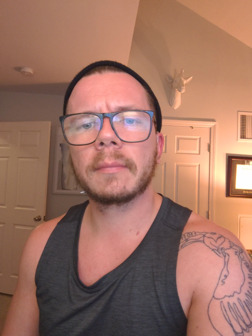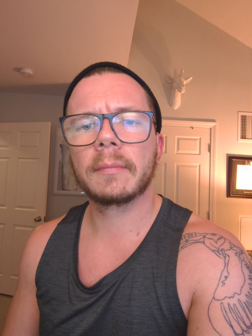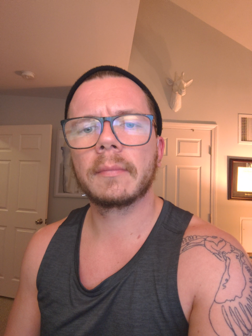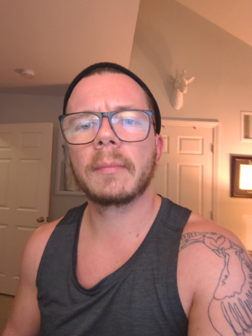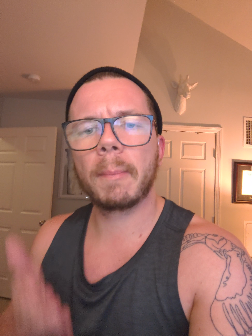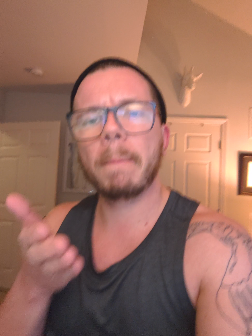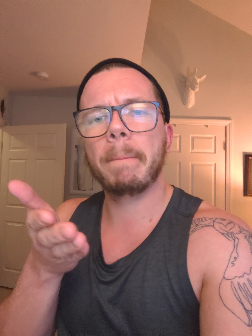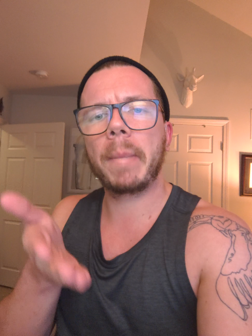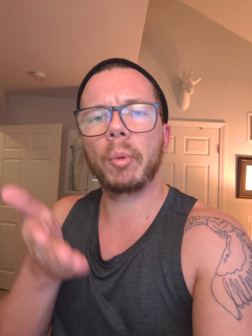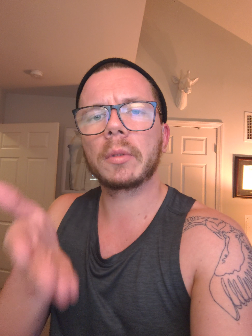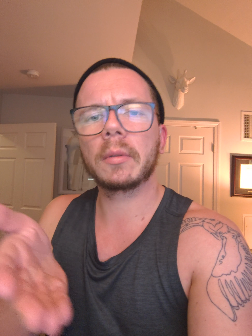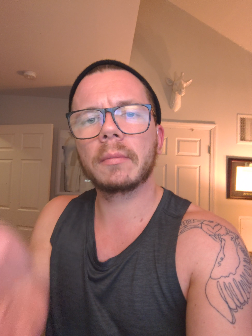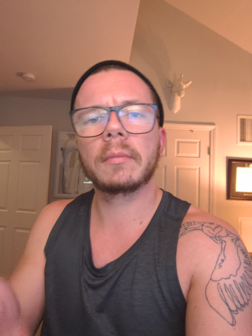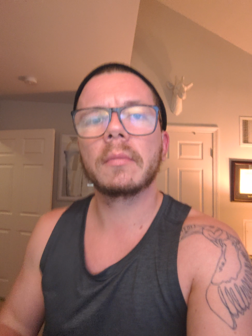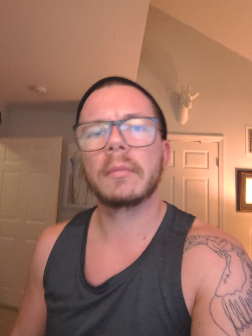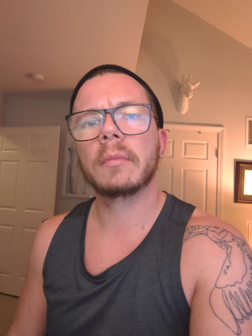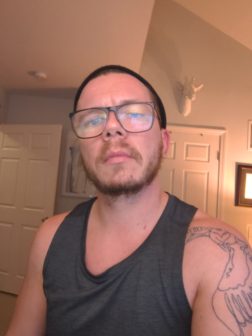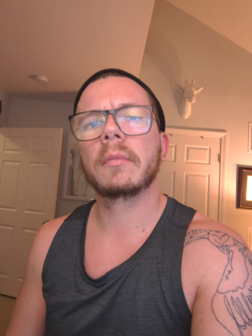boat